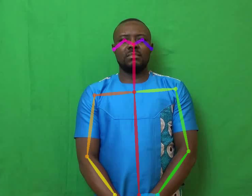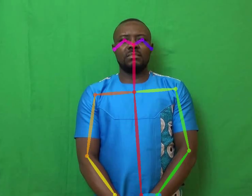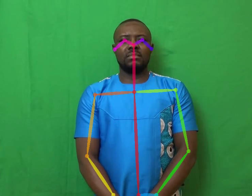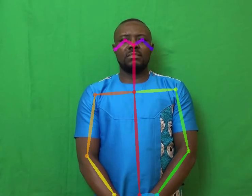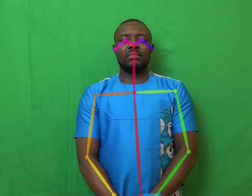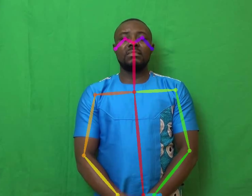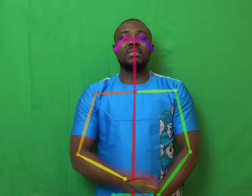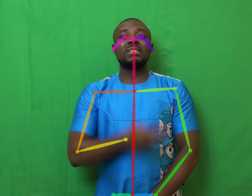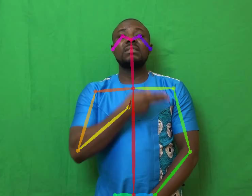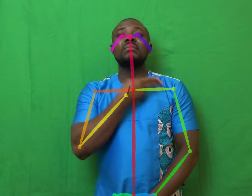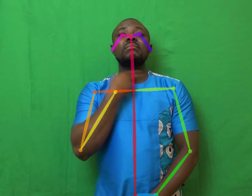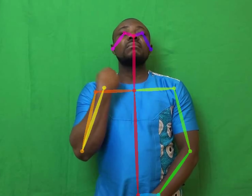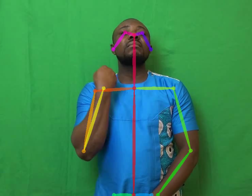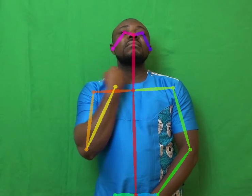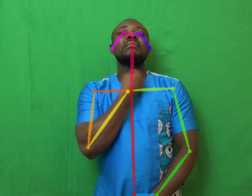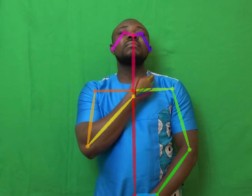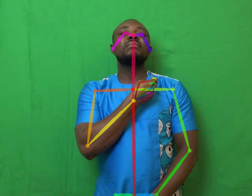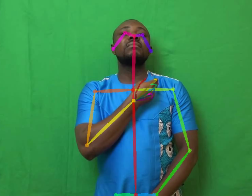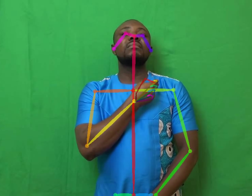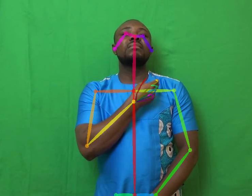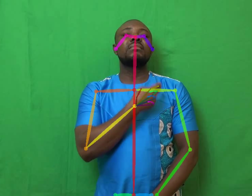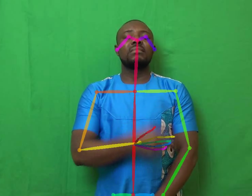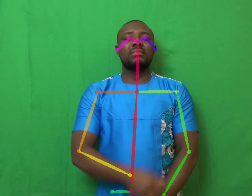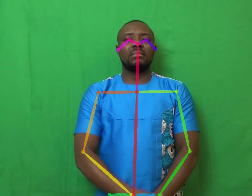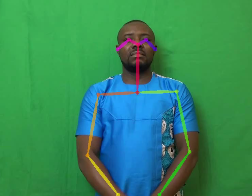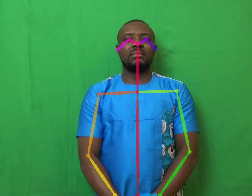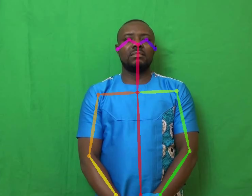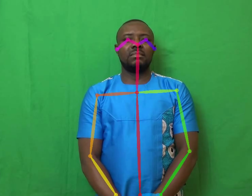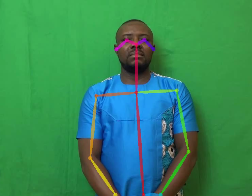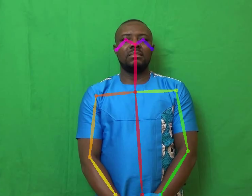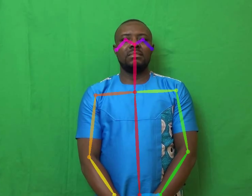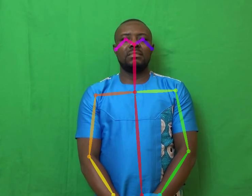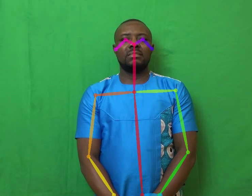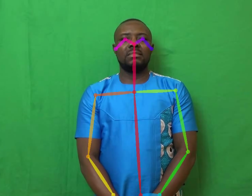pastor